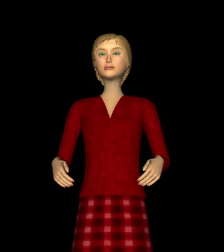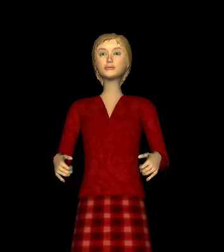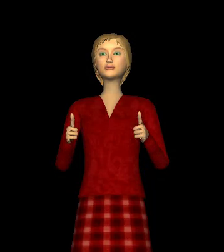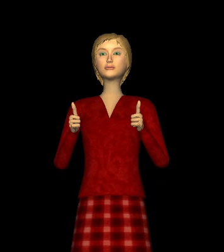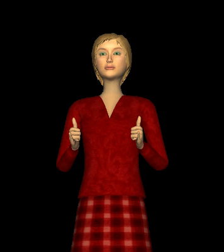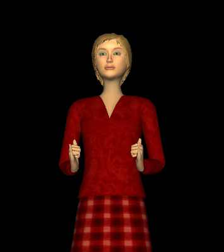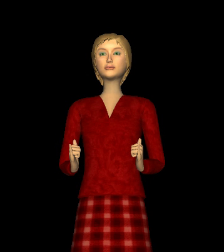كرسي